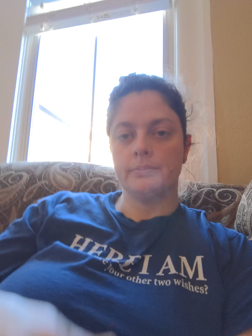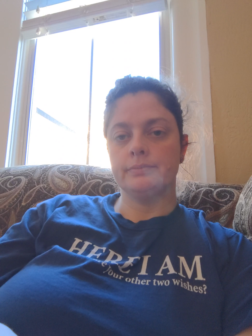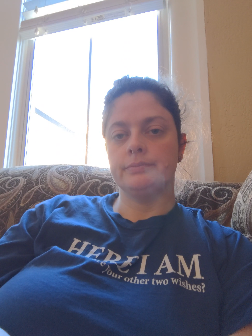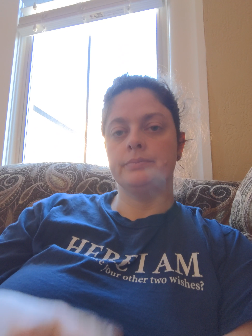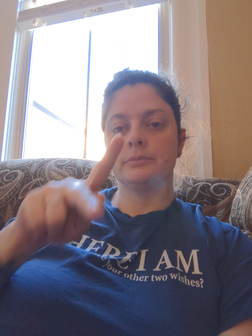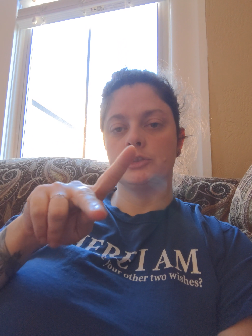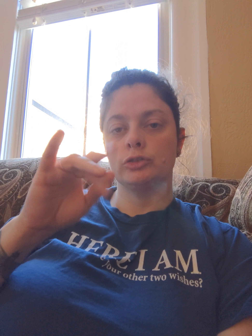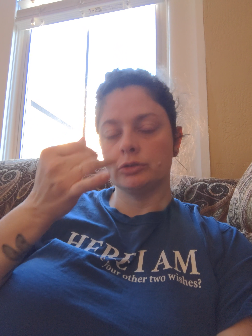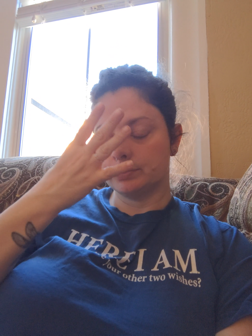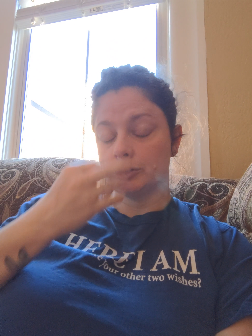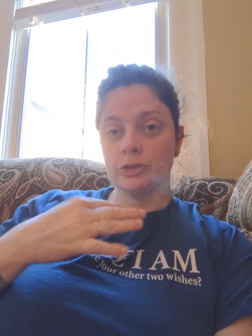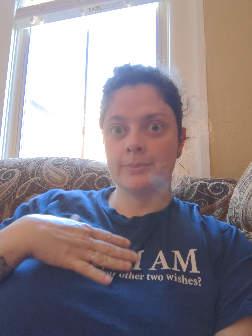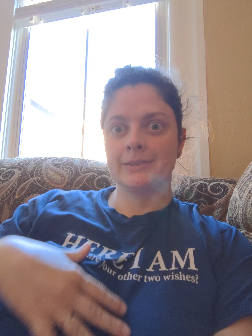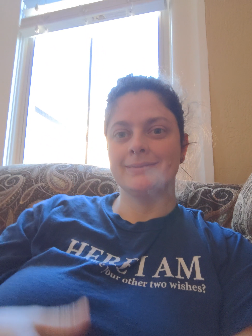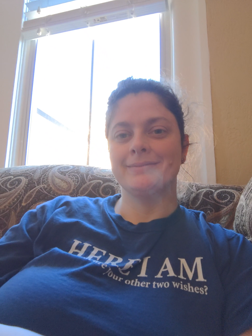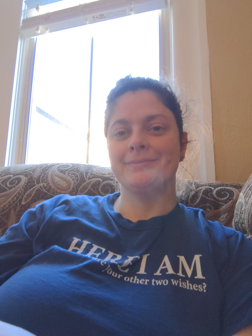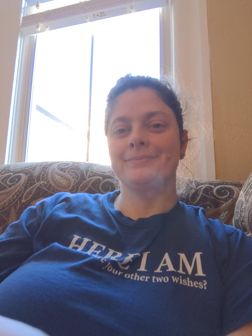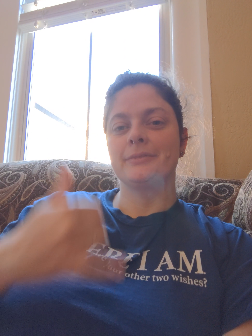pajamas